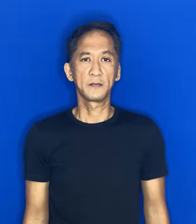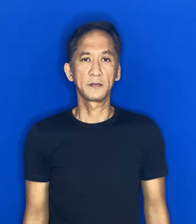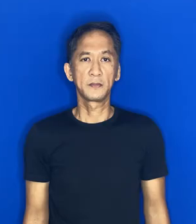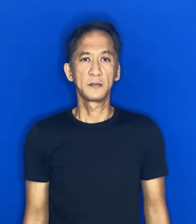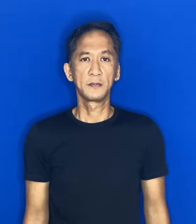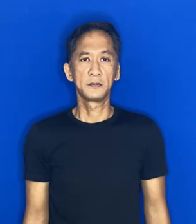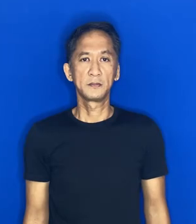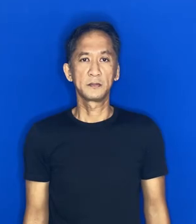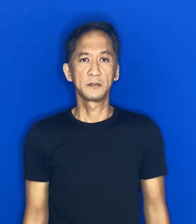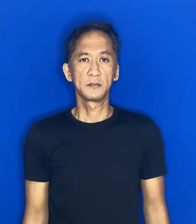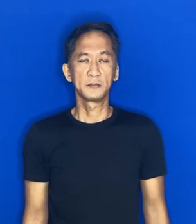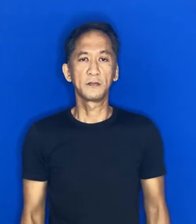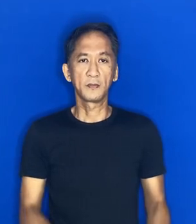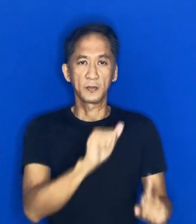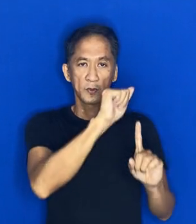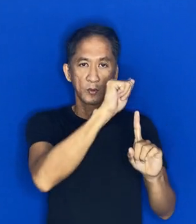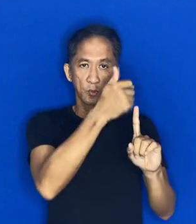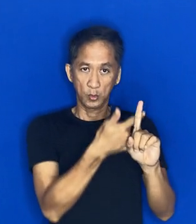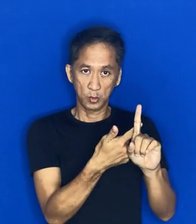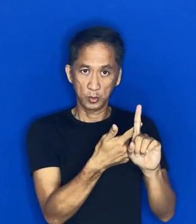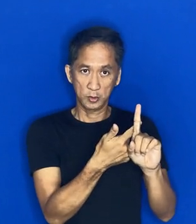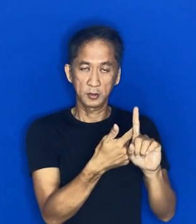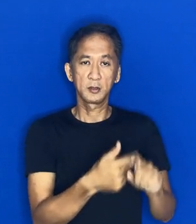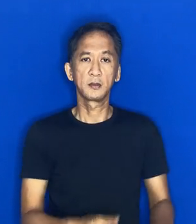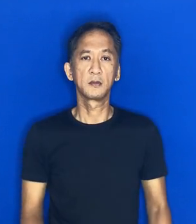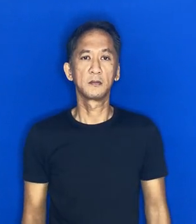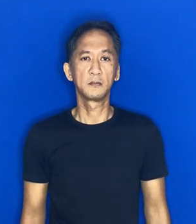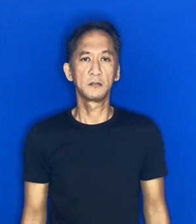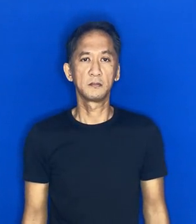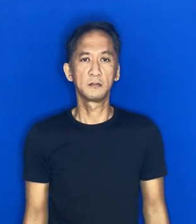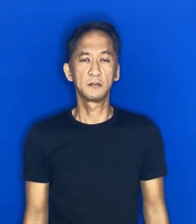august